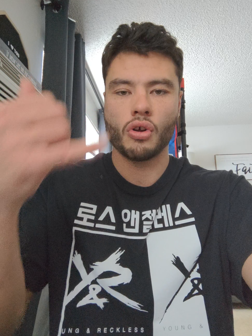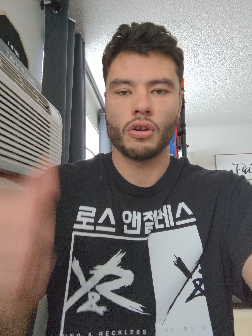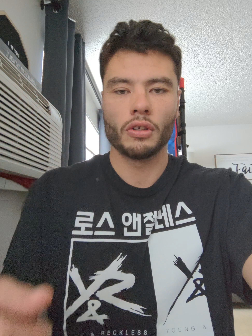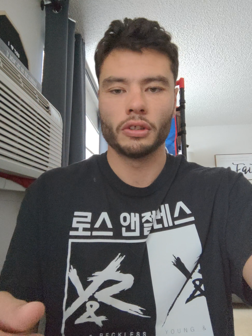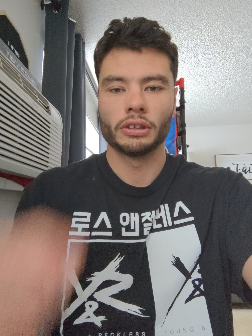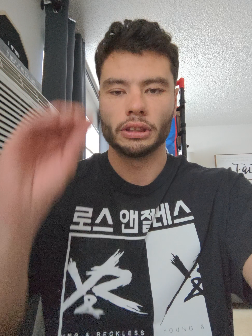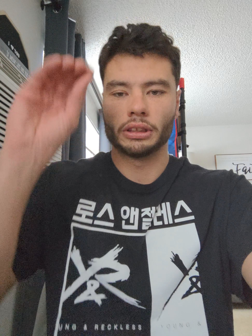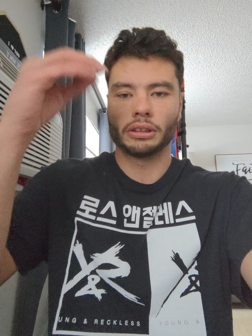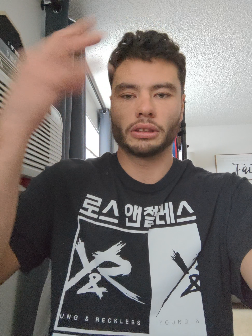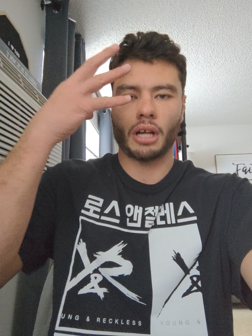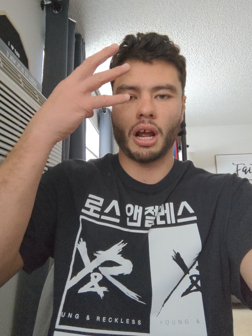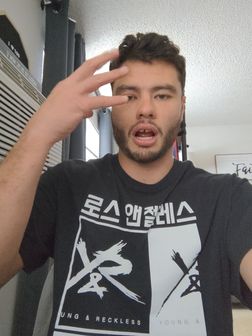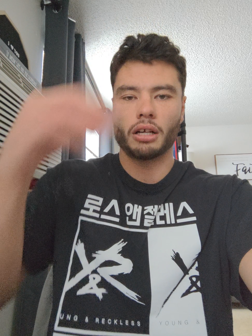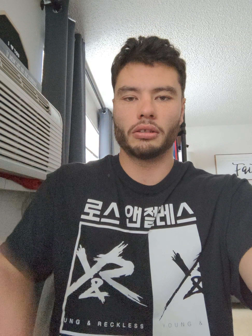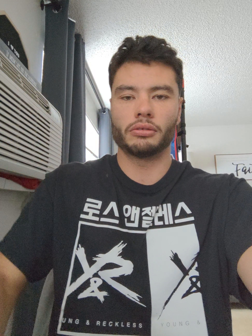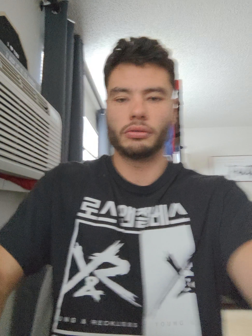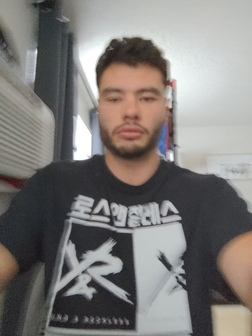sun